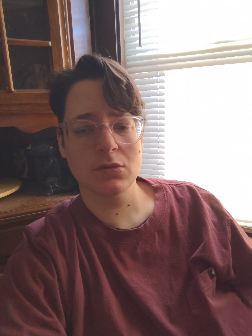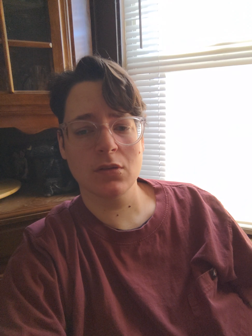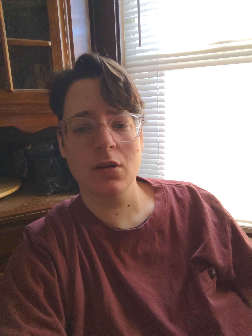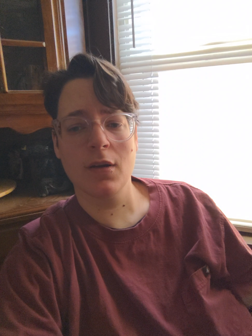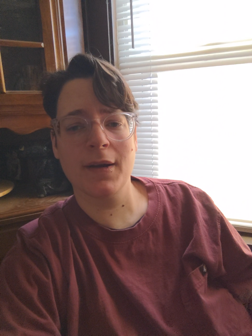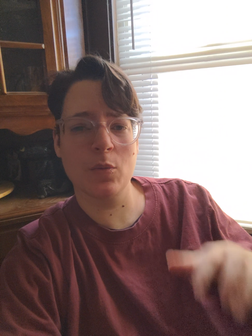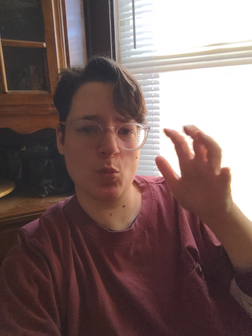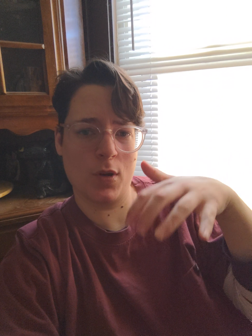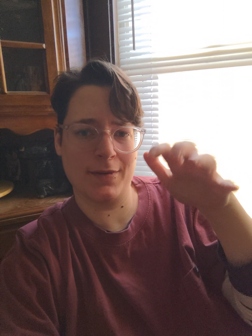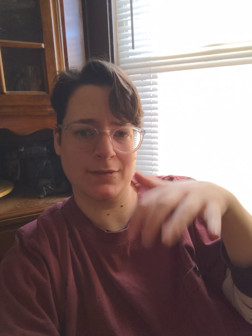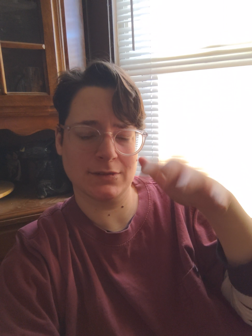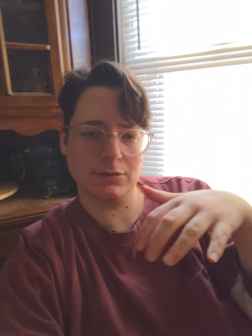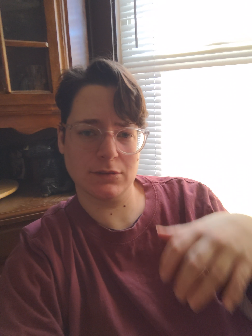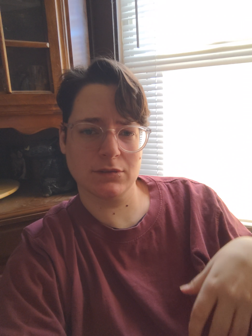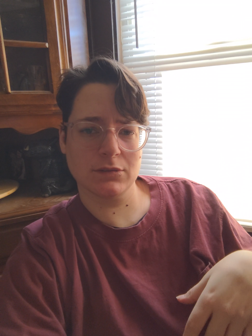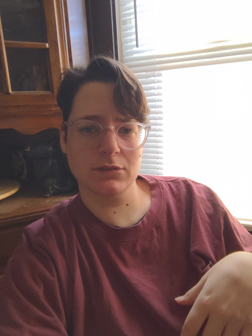rain